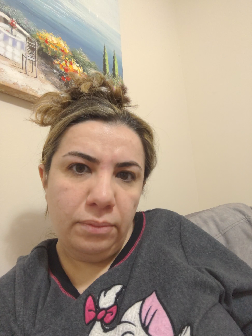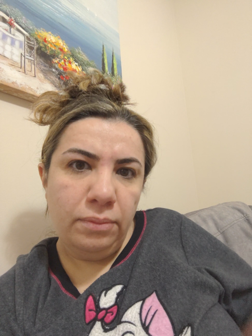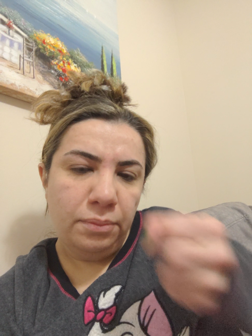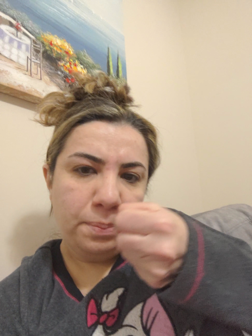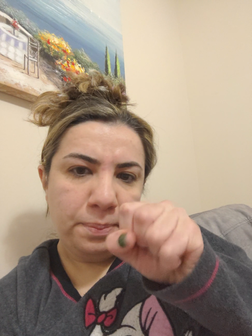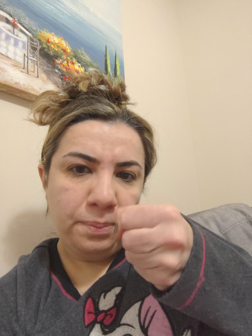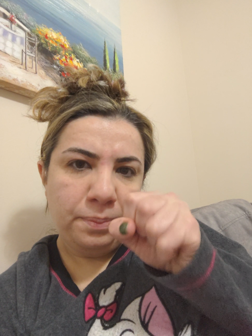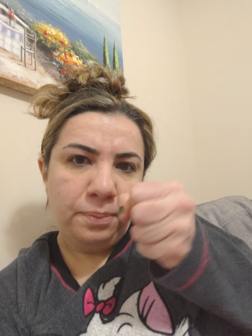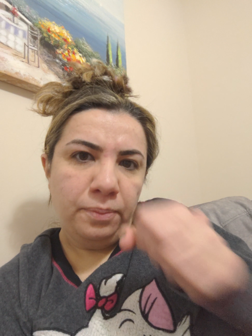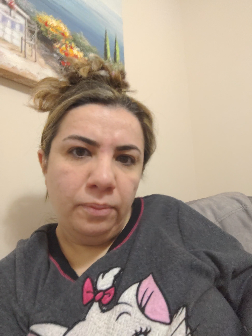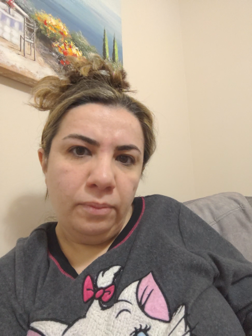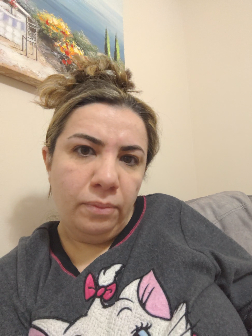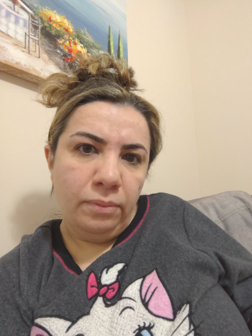make